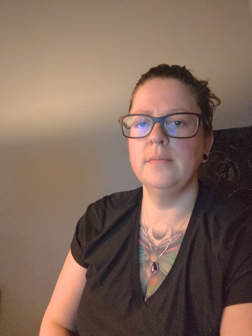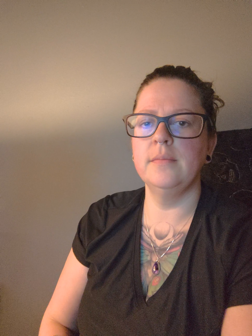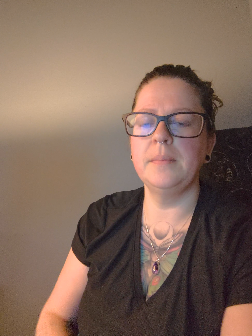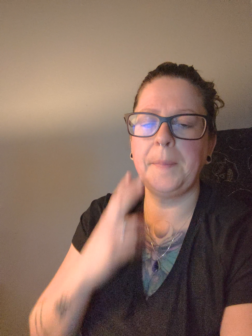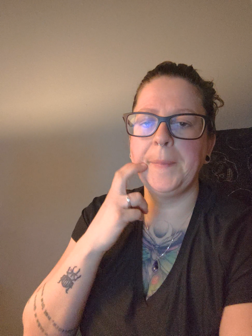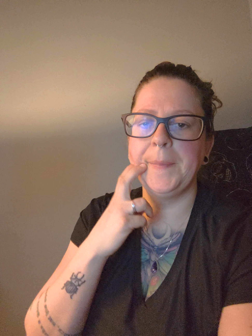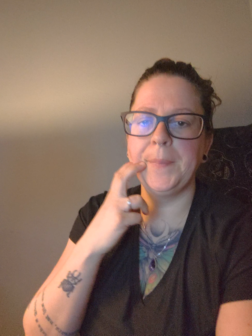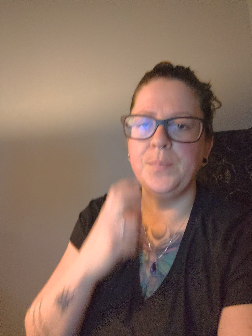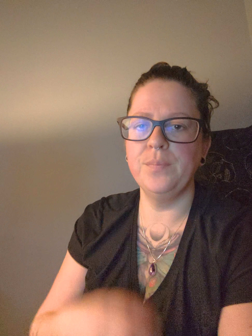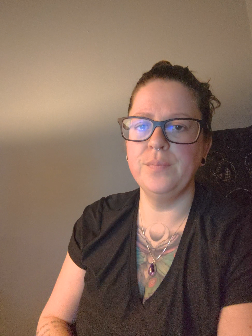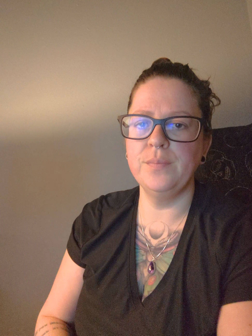gum